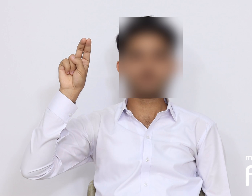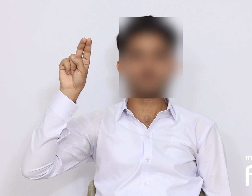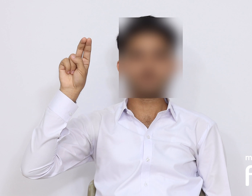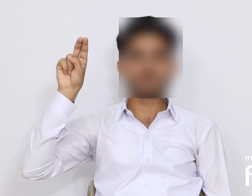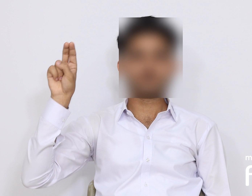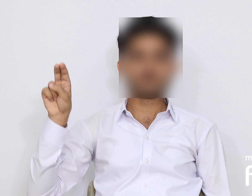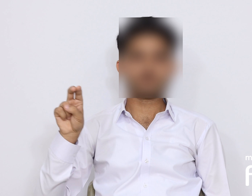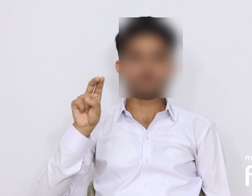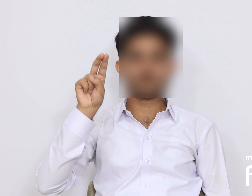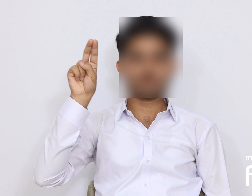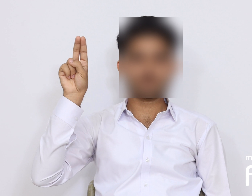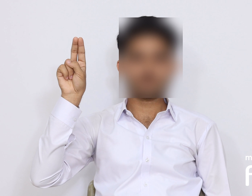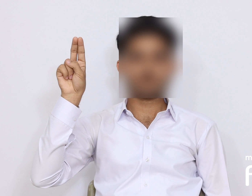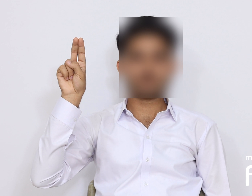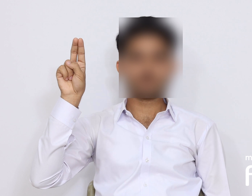ہ